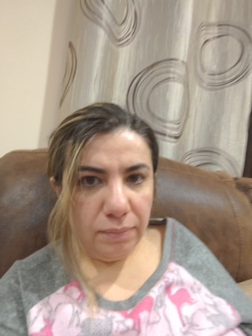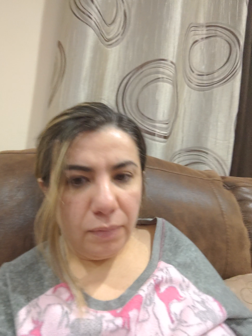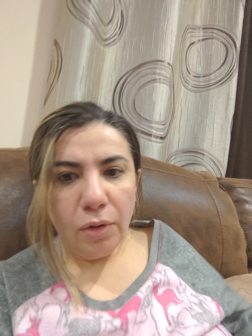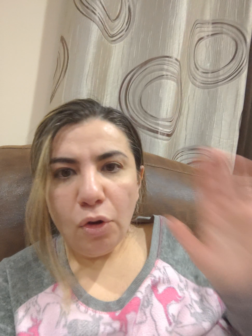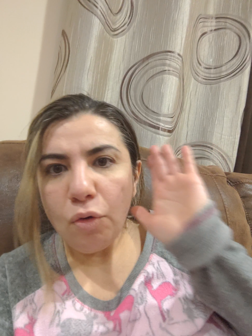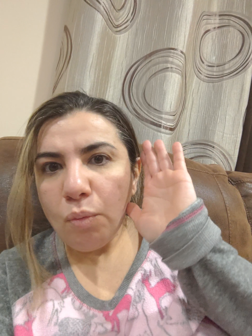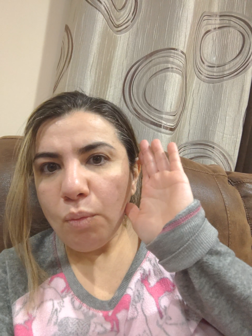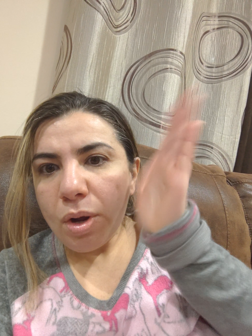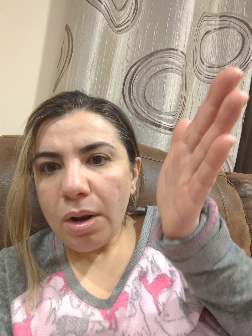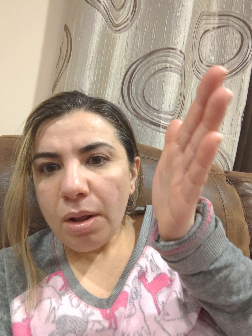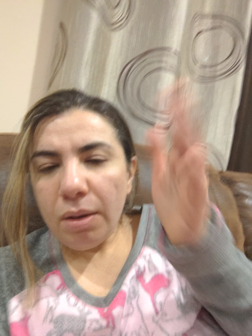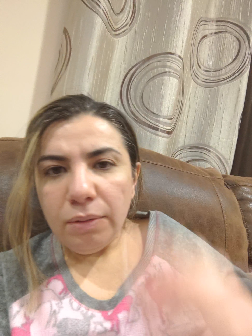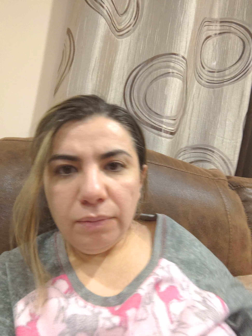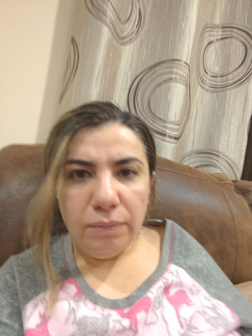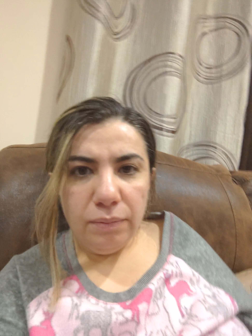will